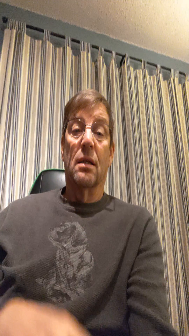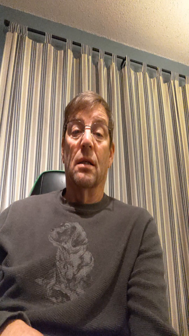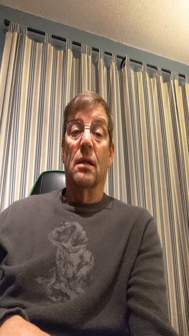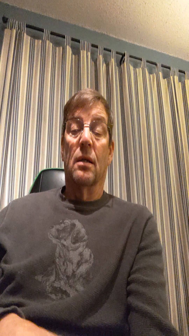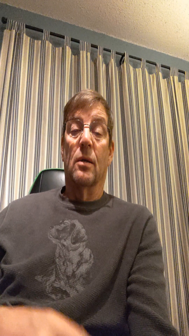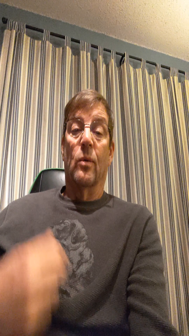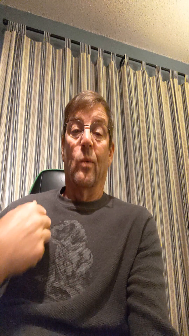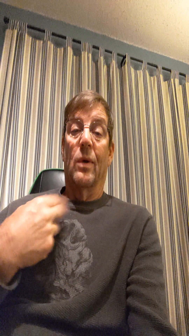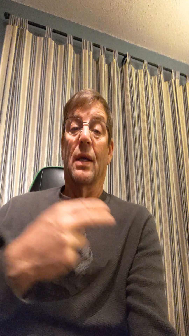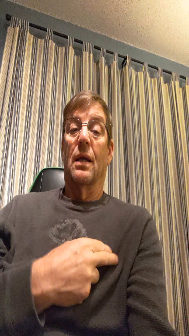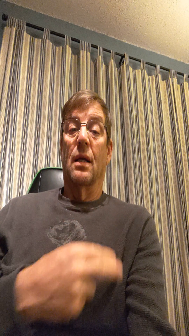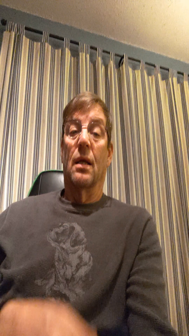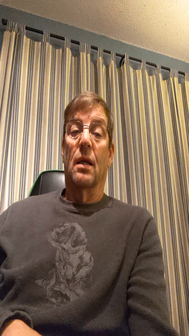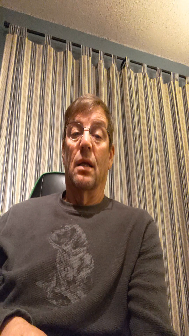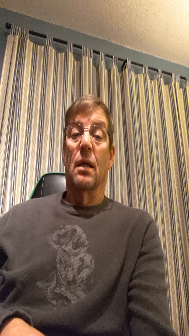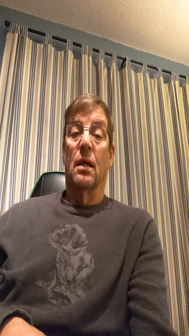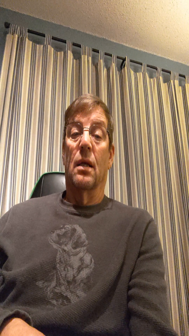we